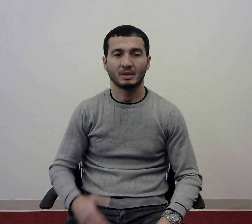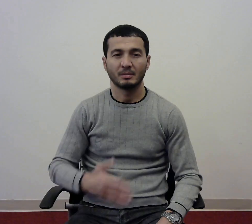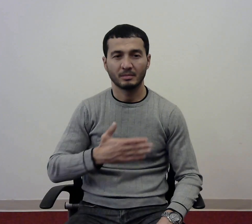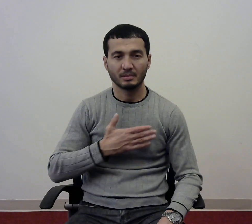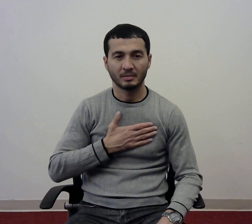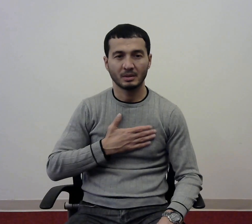mən